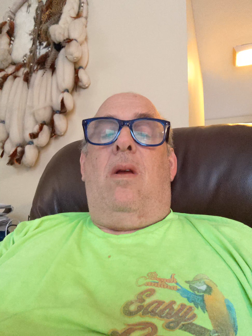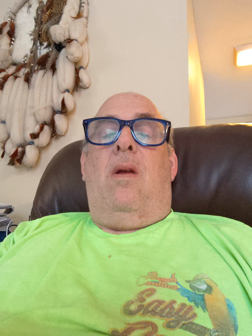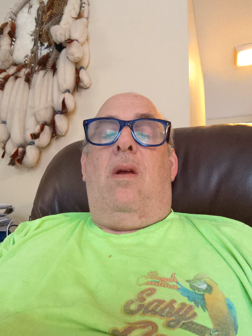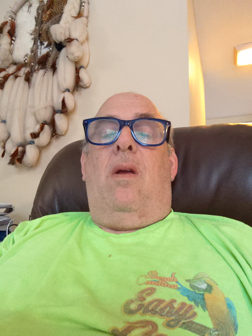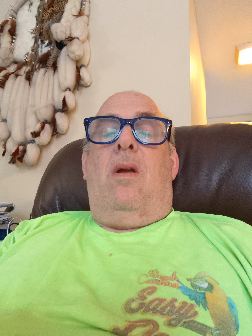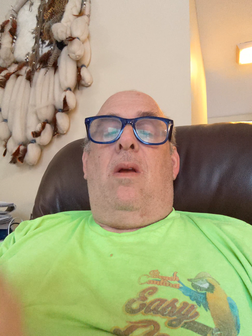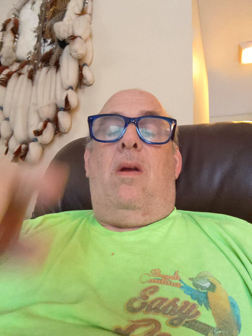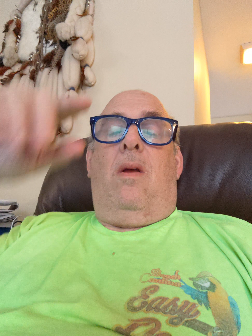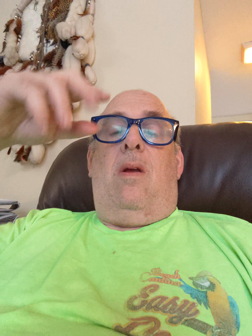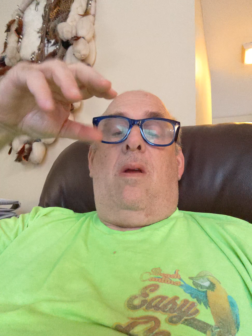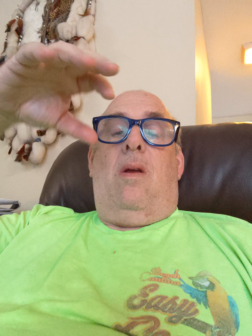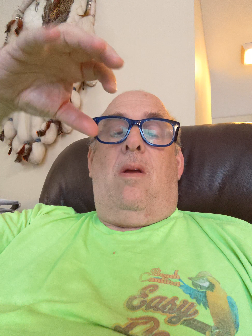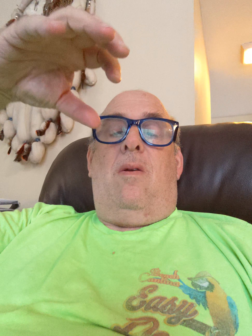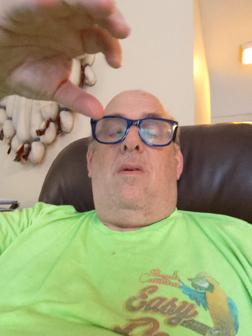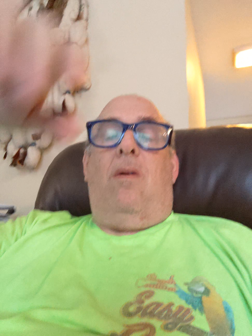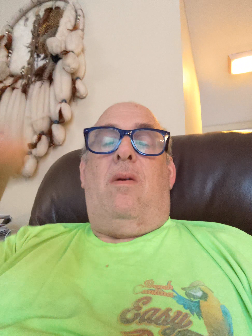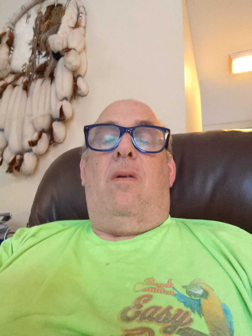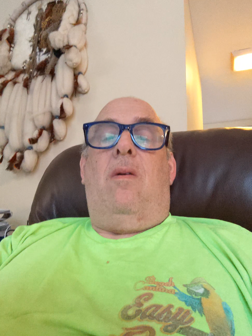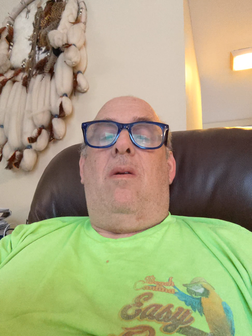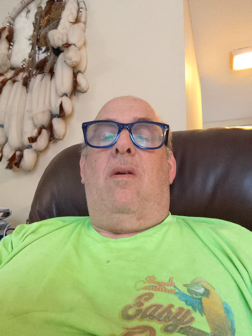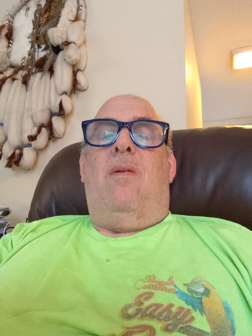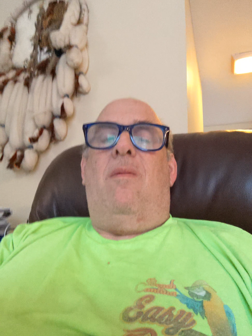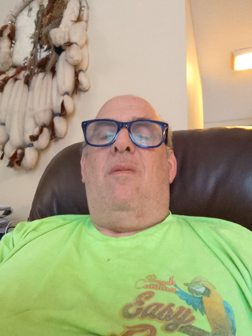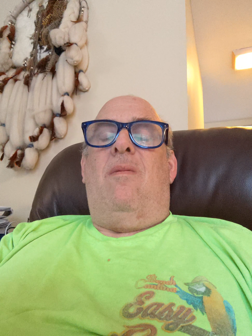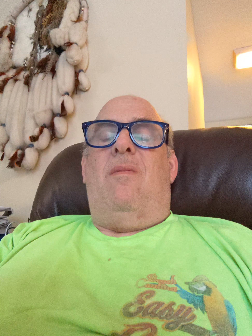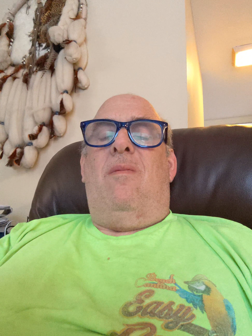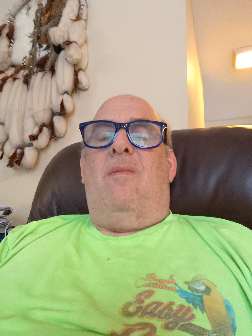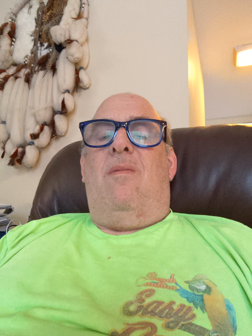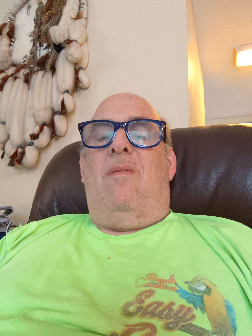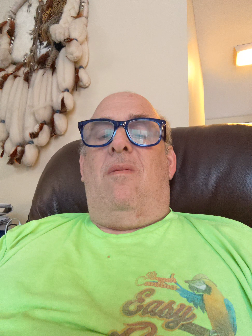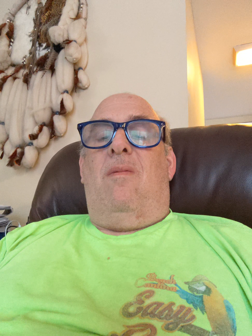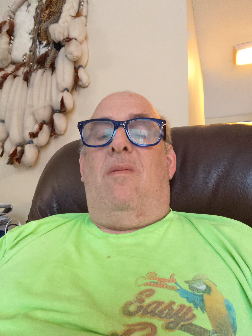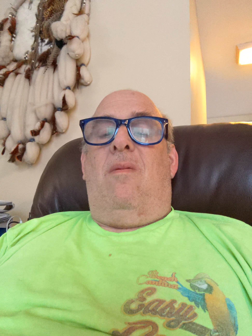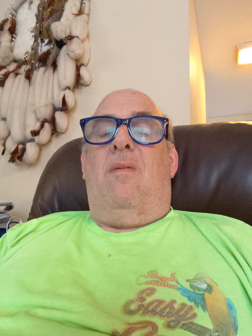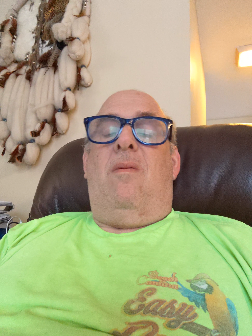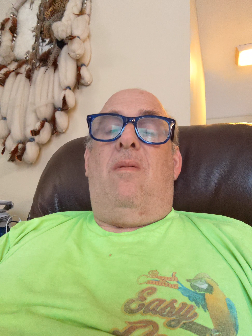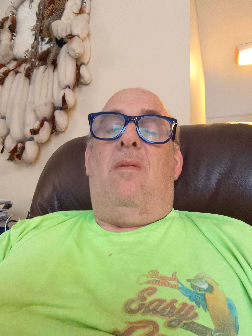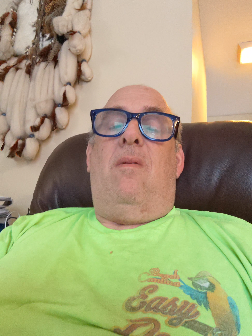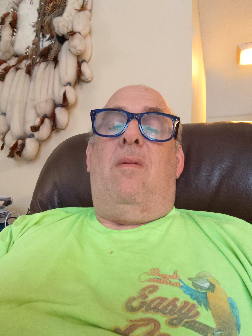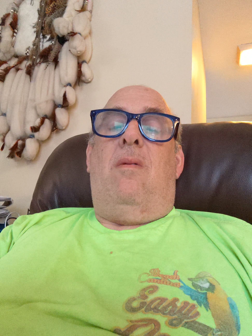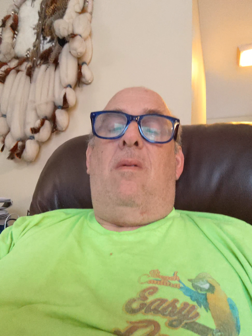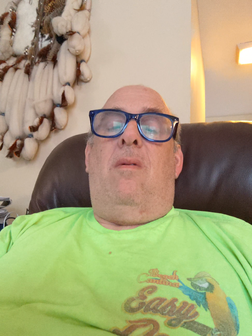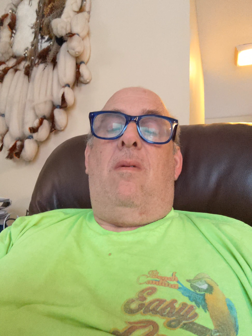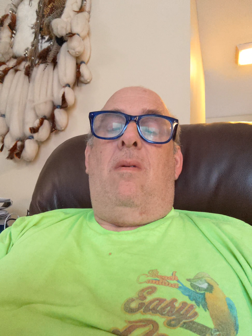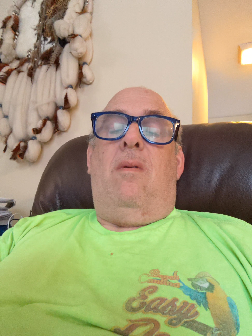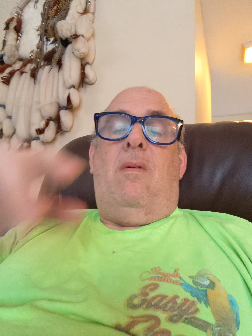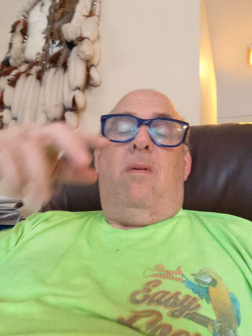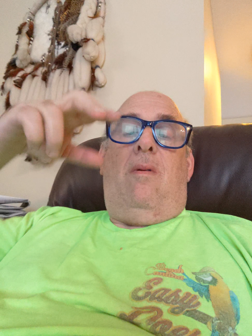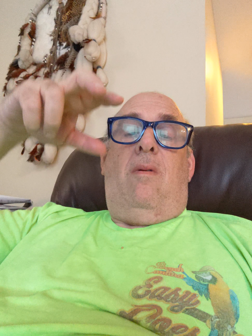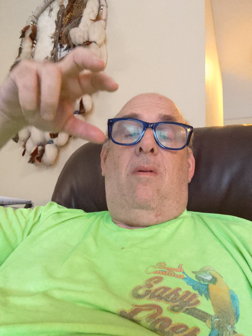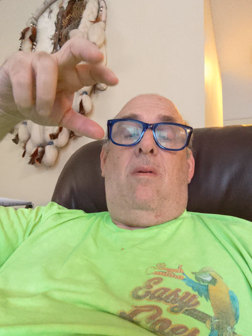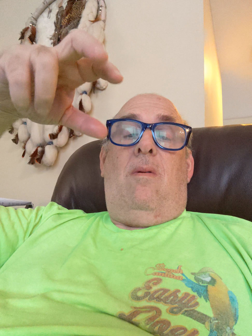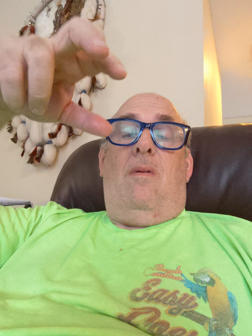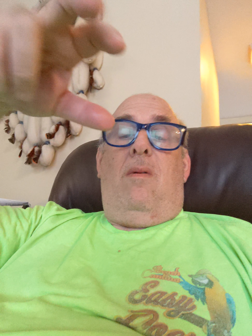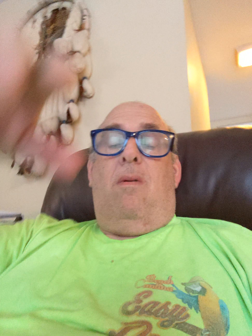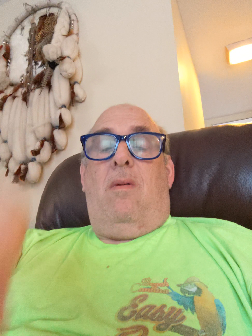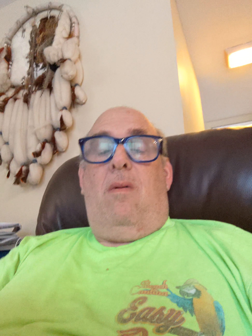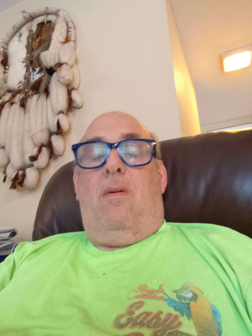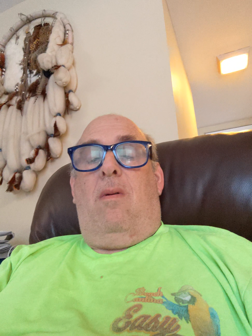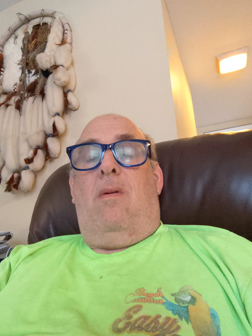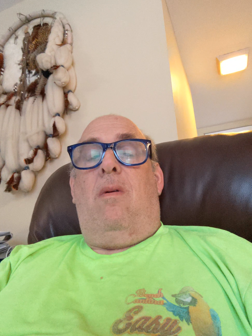helicopter